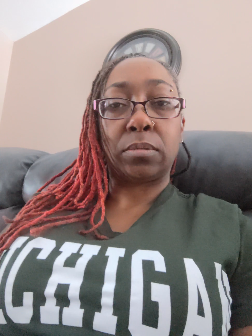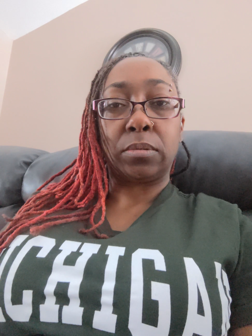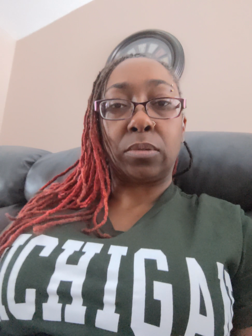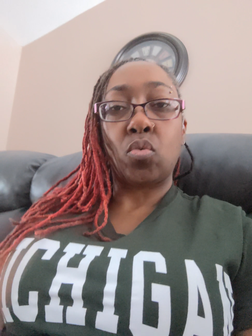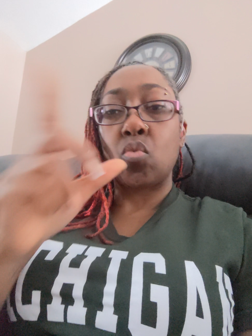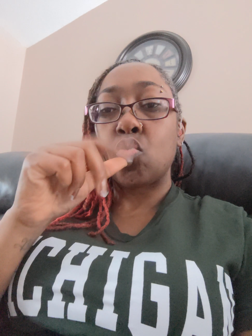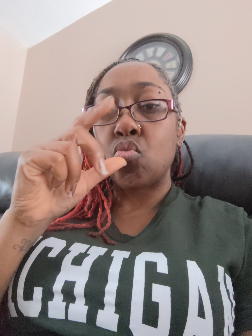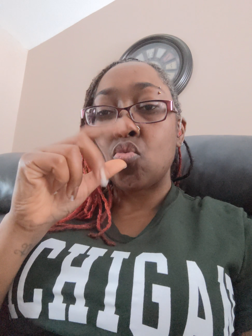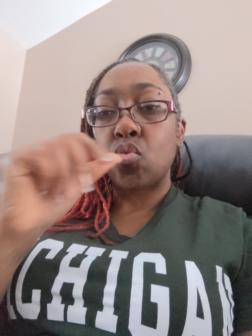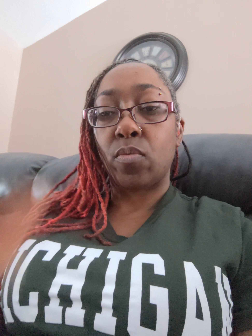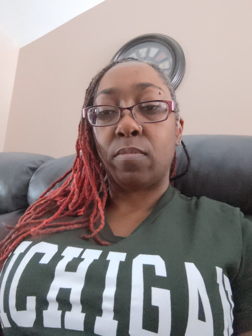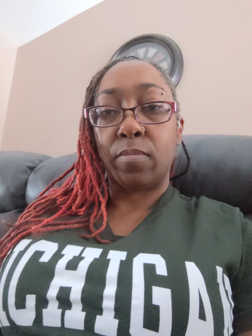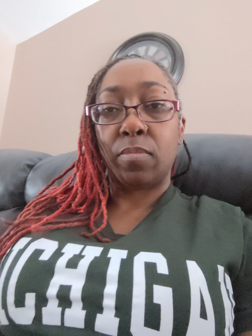who